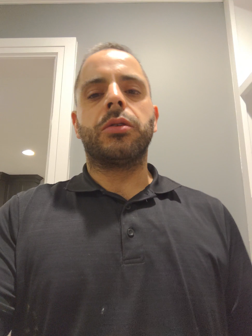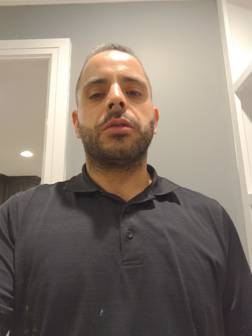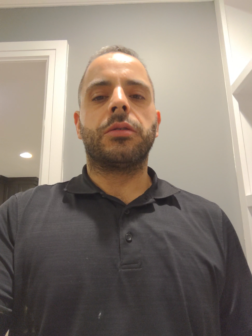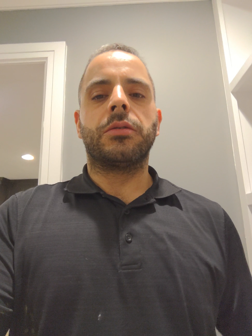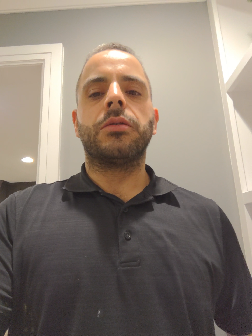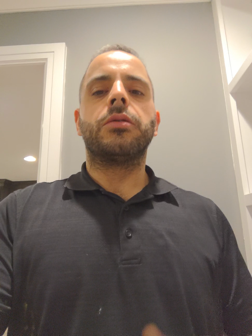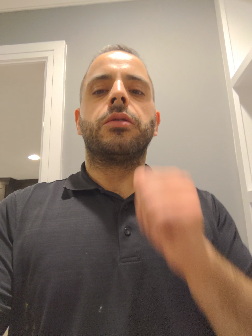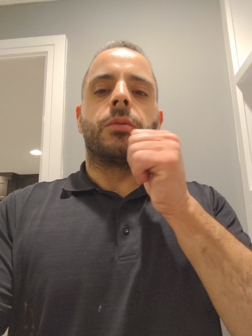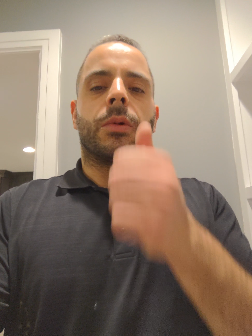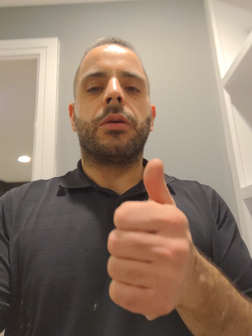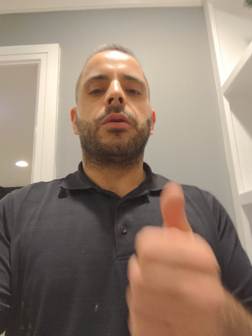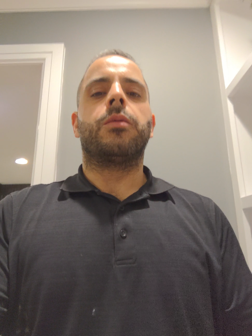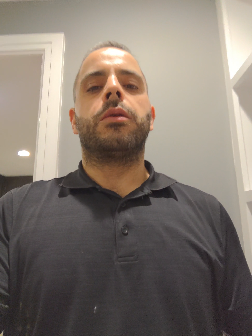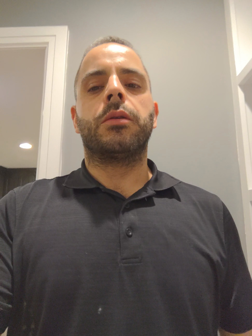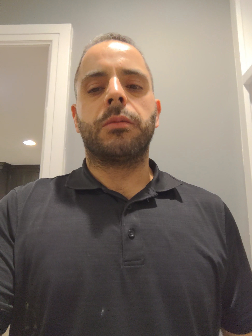tomorrow